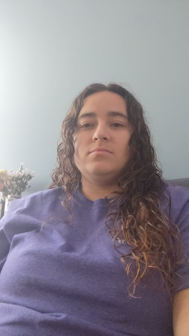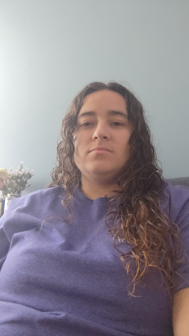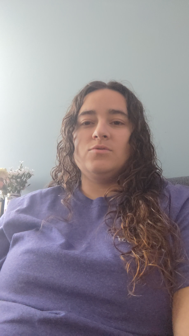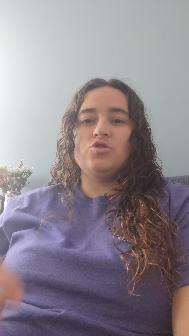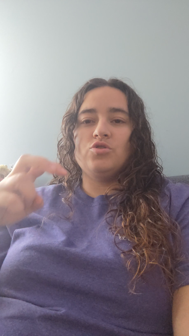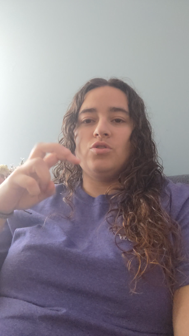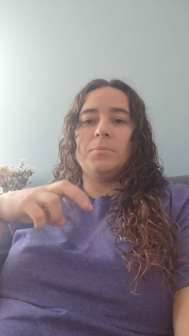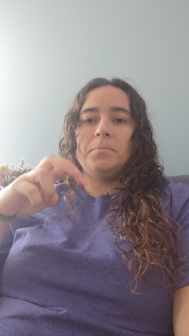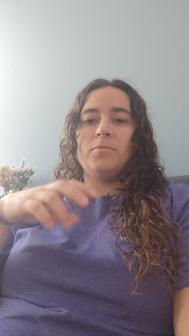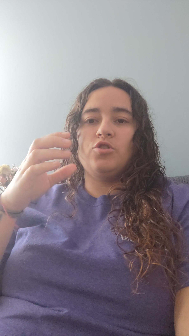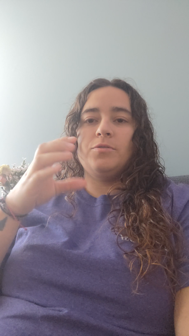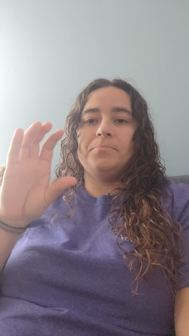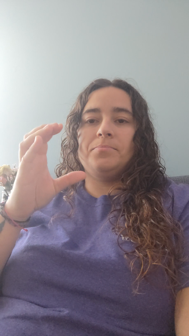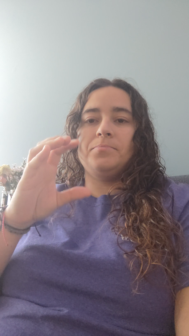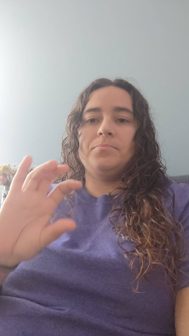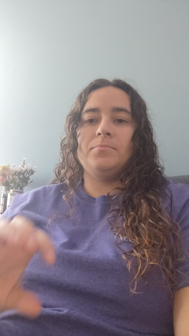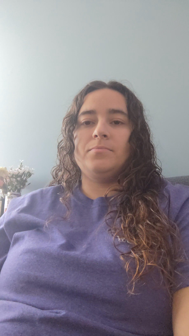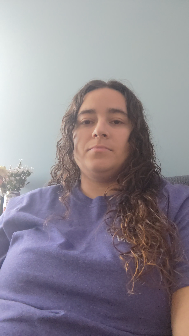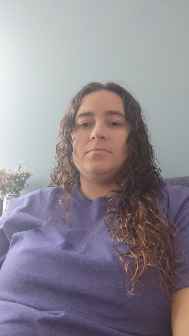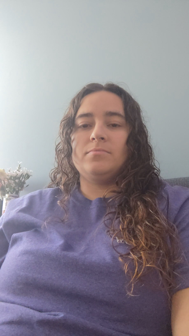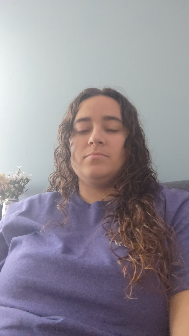potato chip